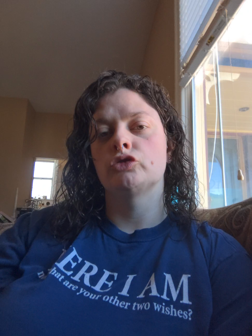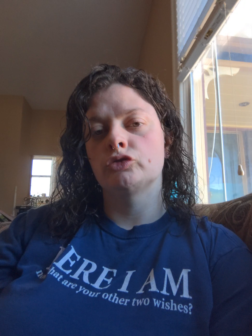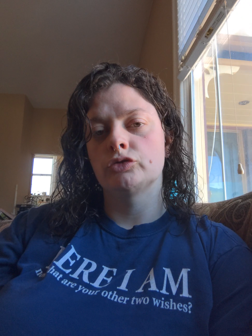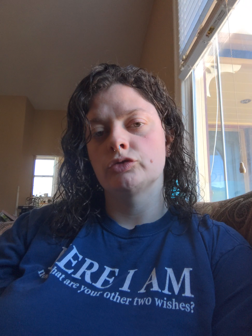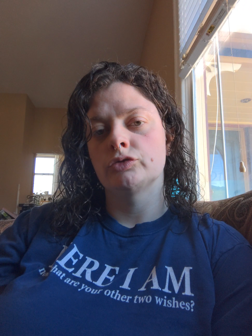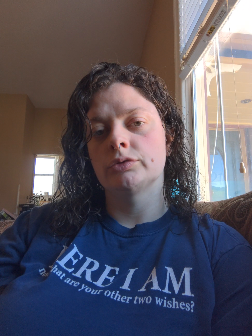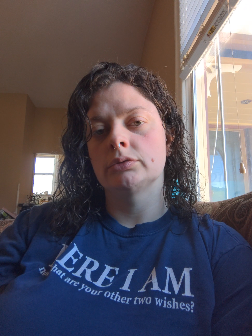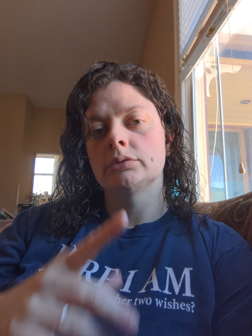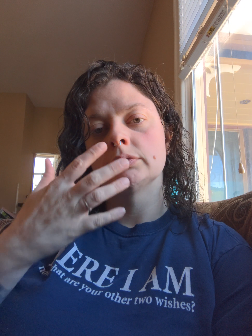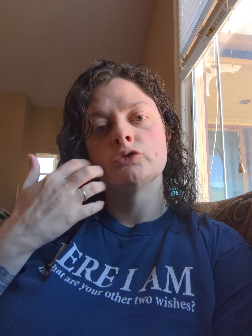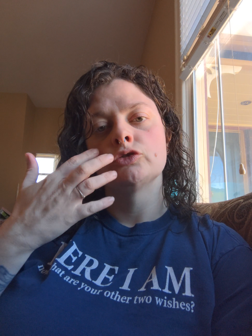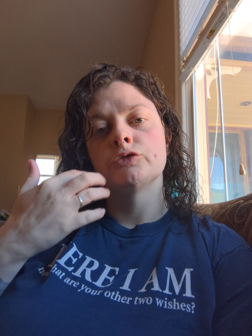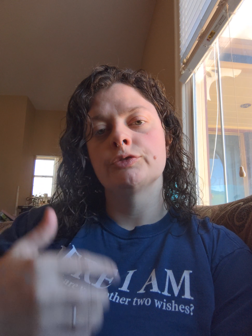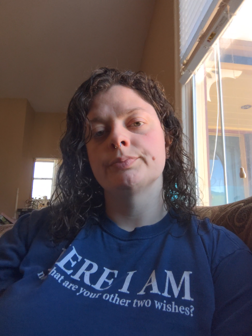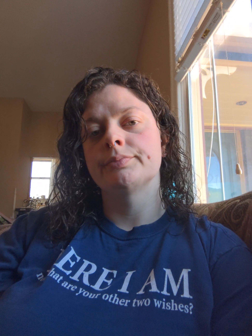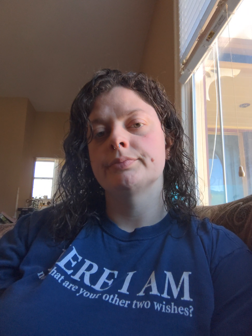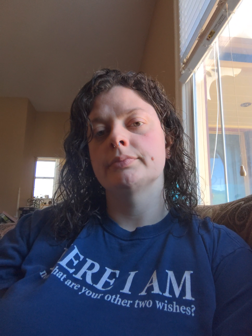tiger